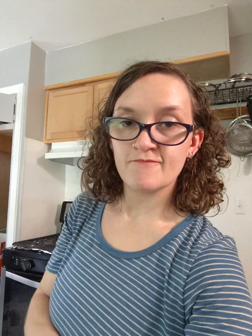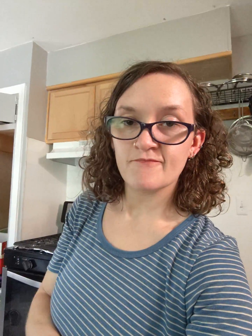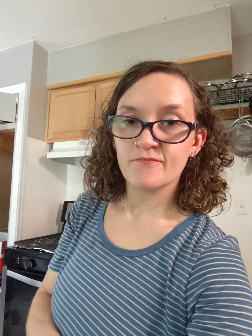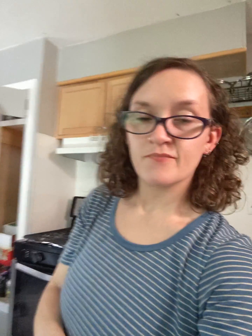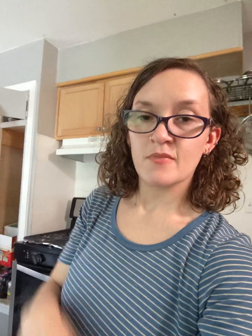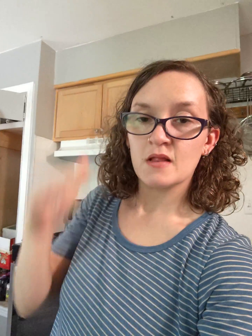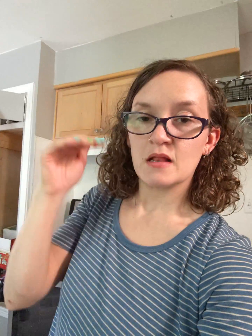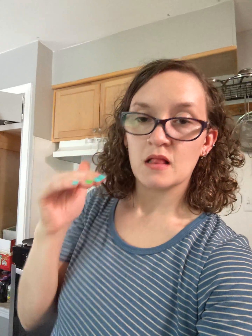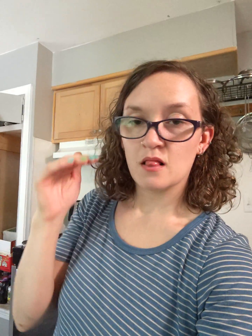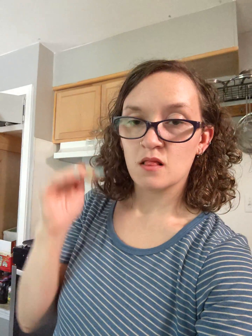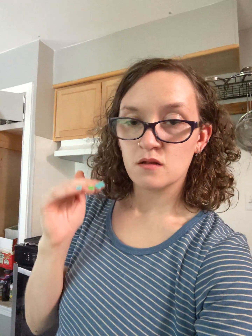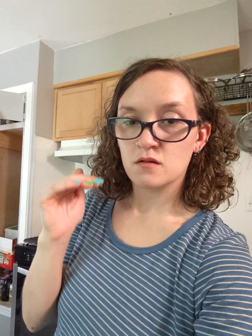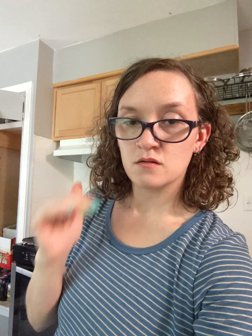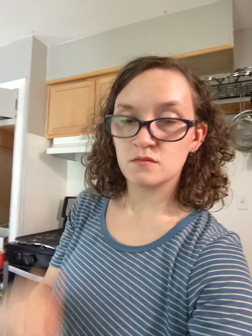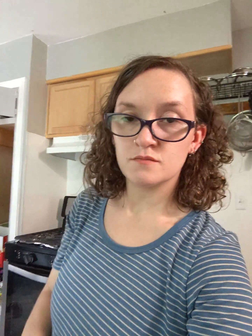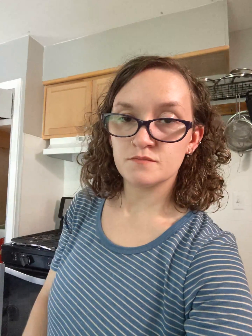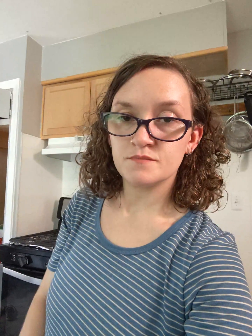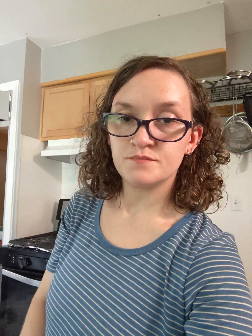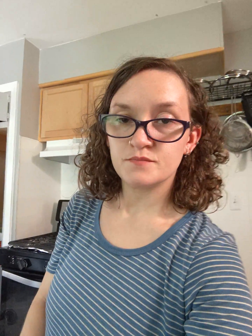little